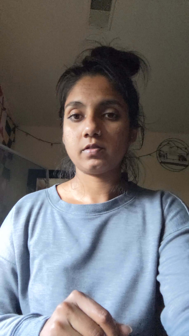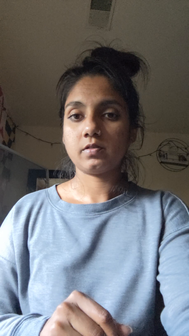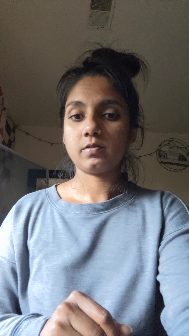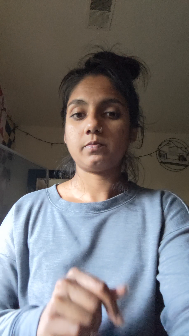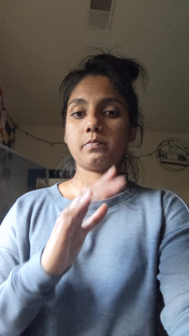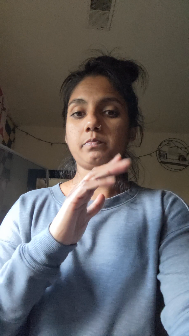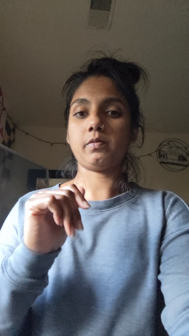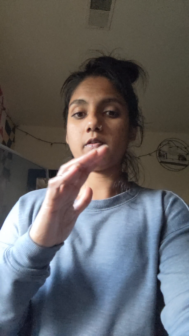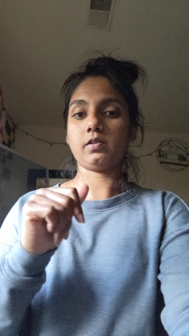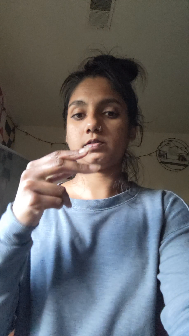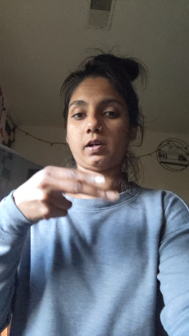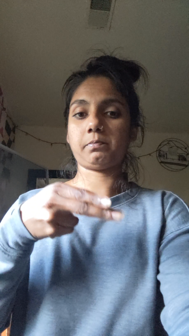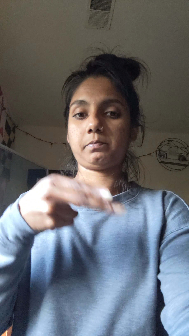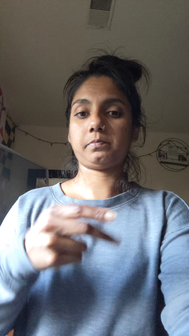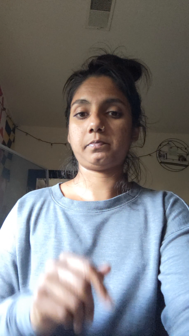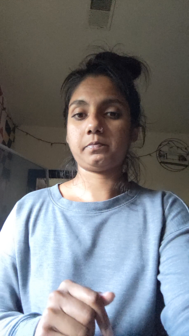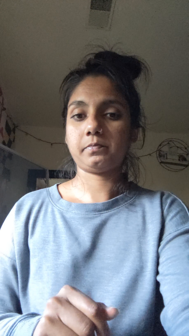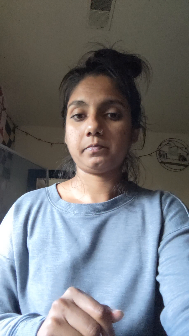pet's name